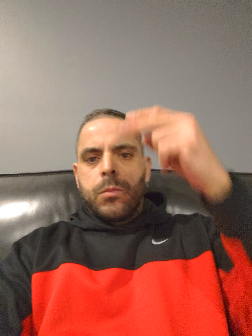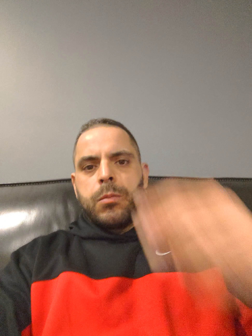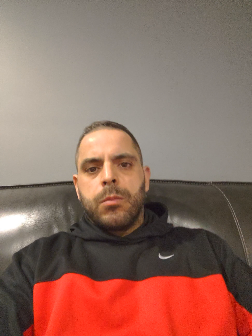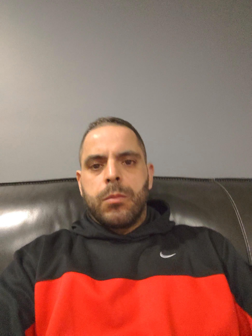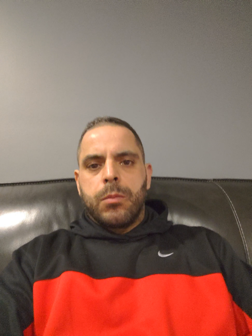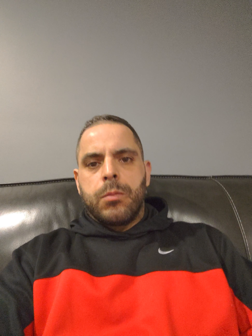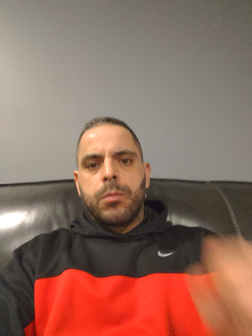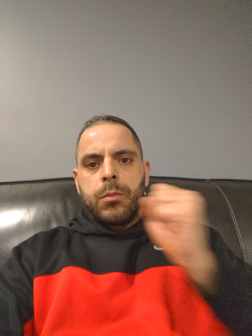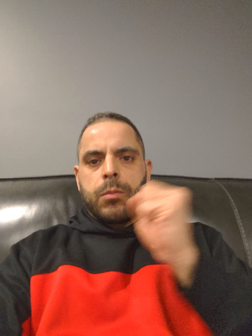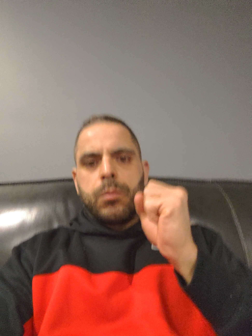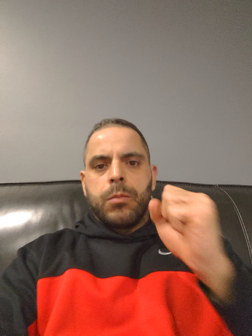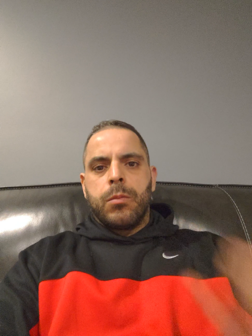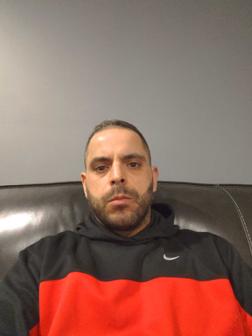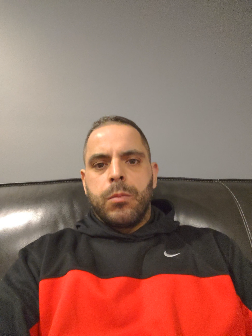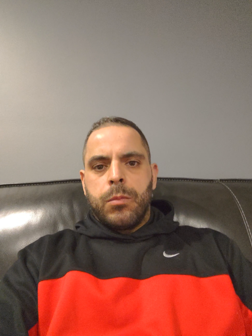refrigerator